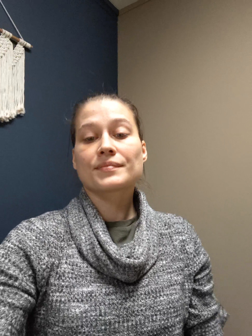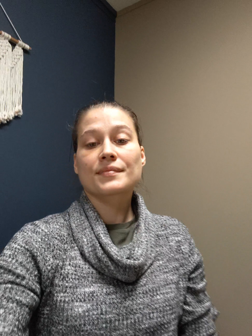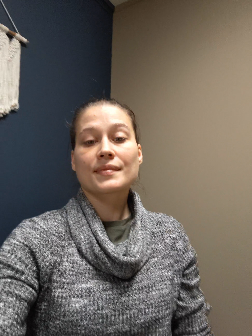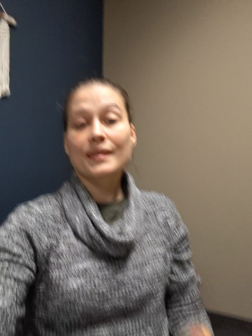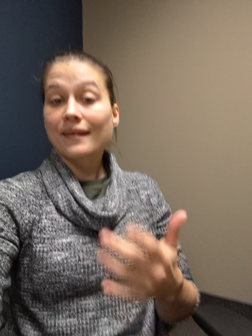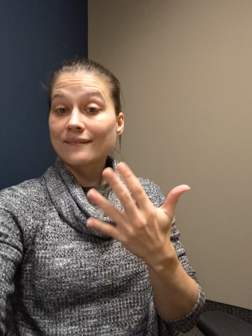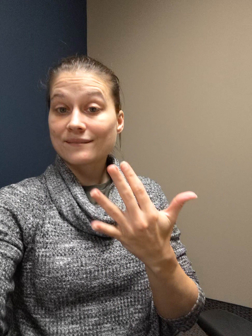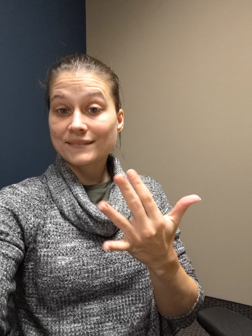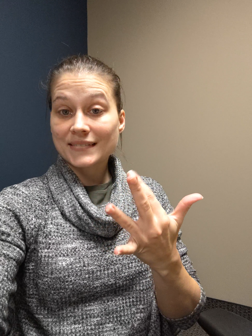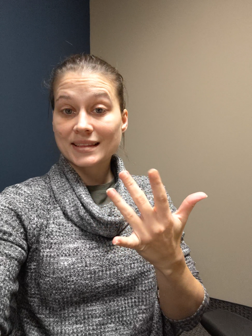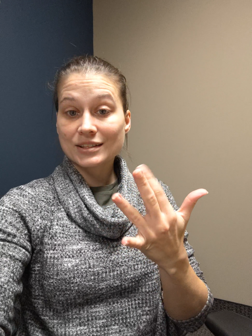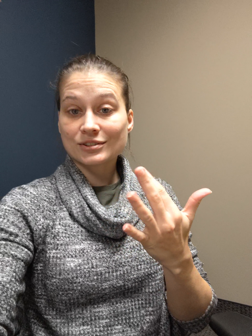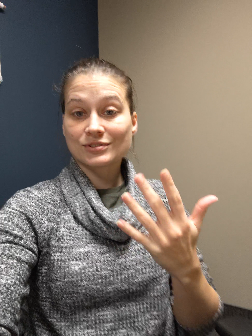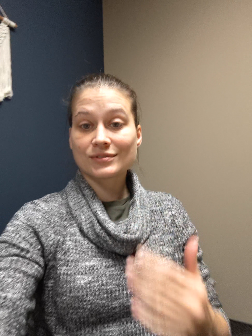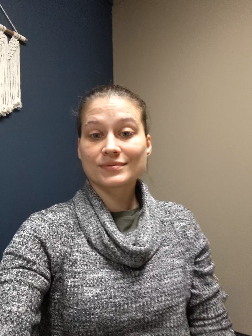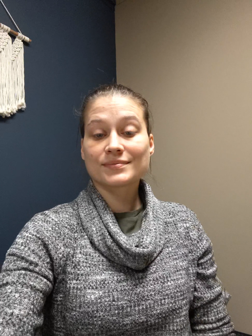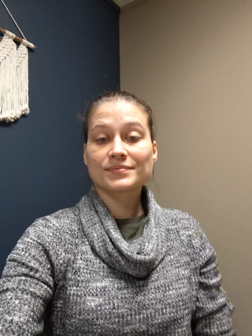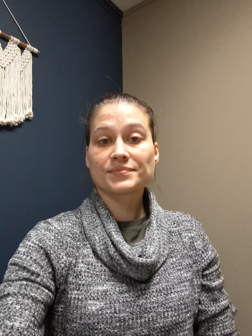finger